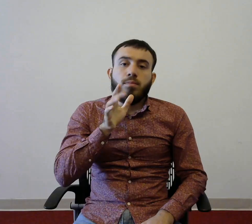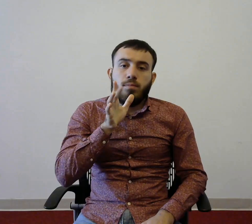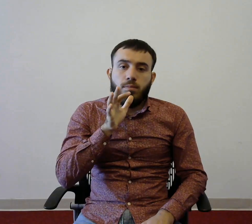vaxt